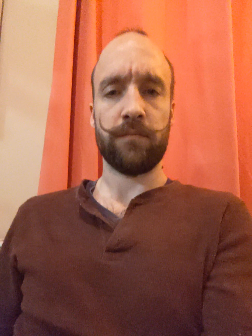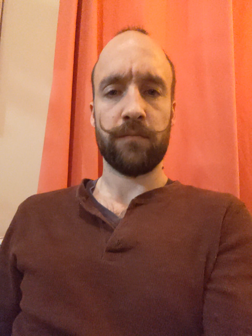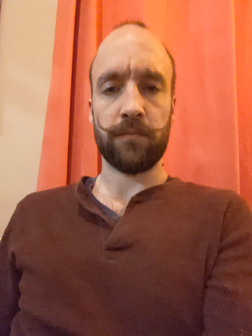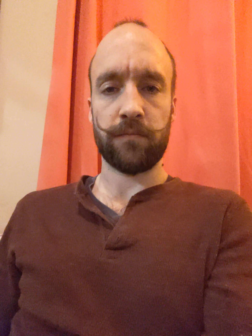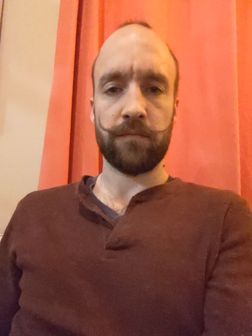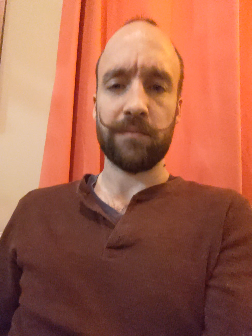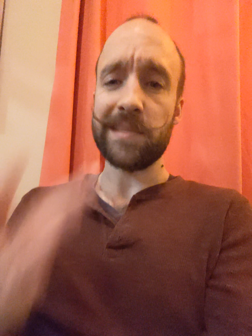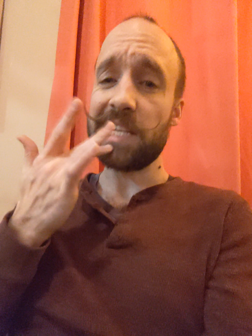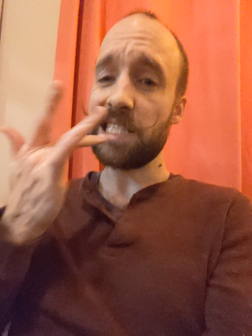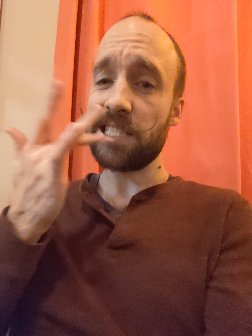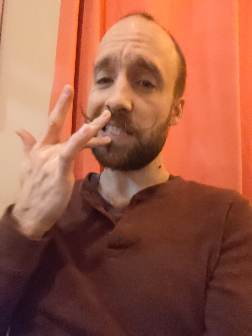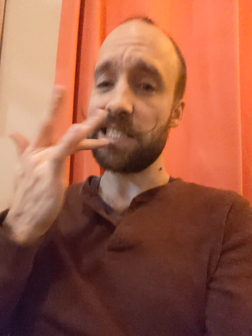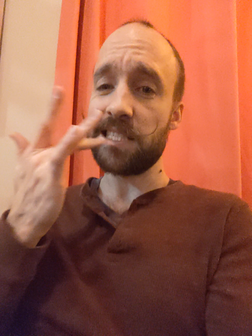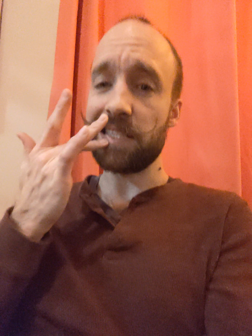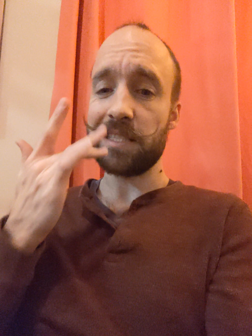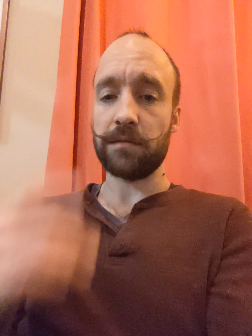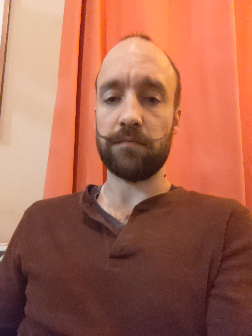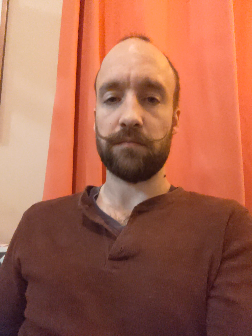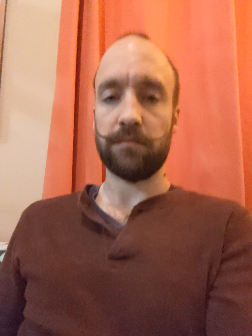taste